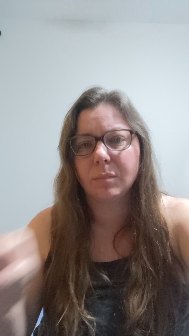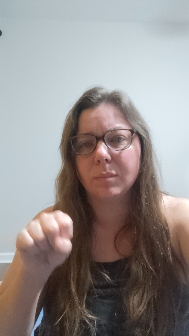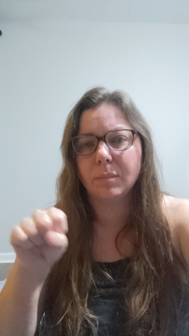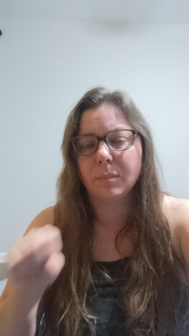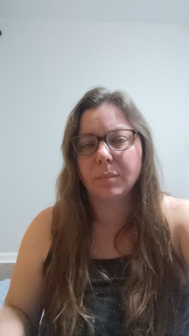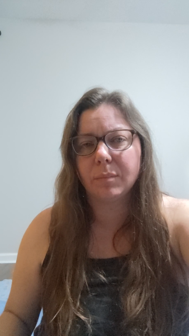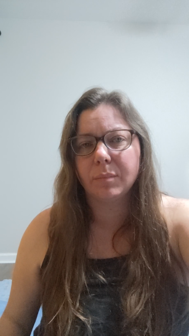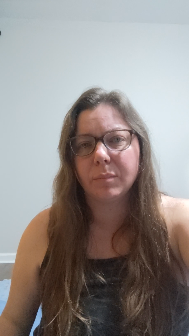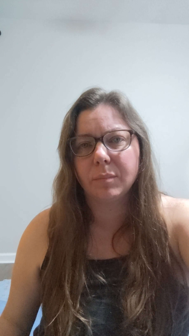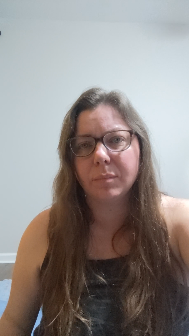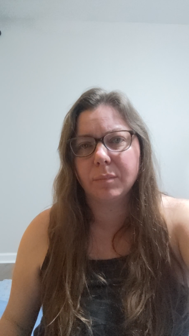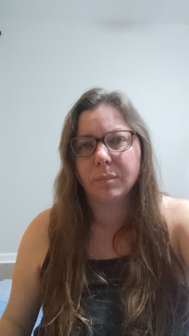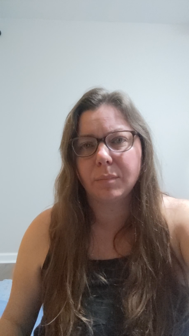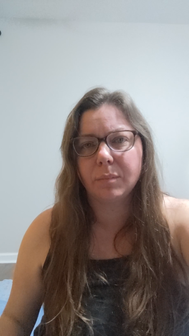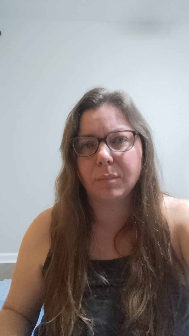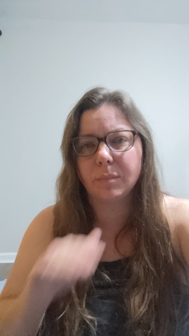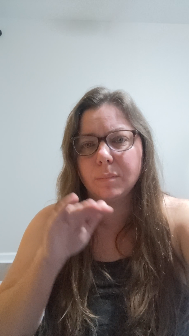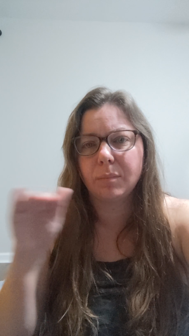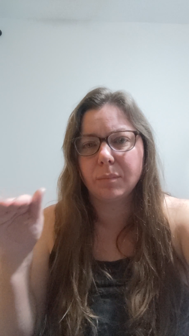nice